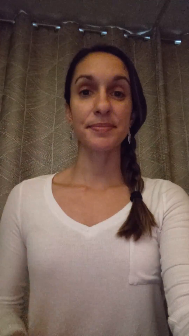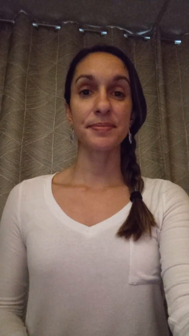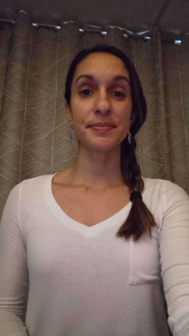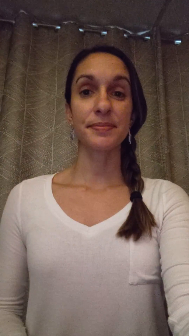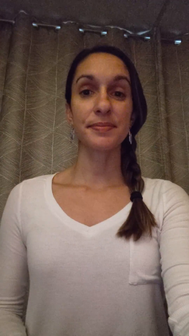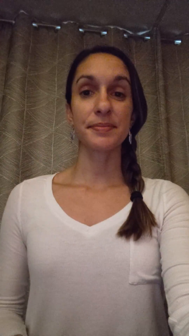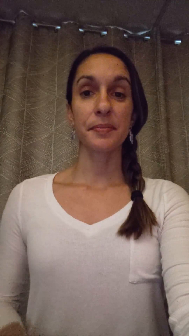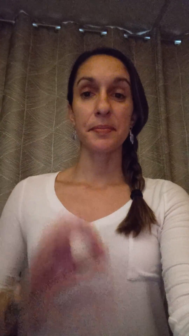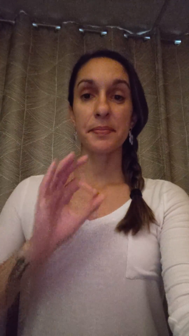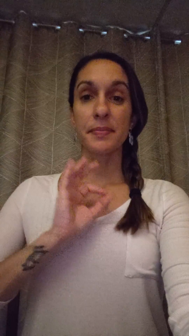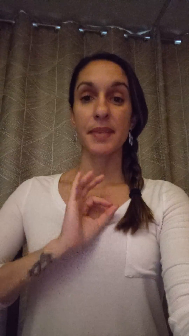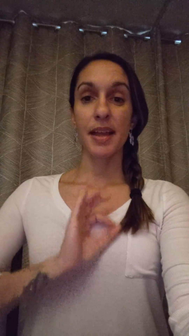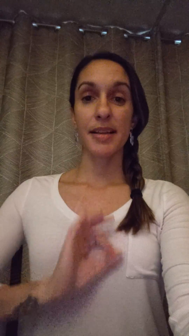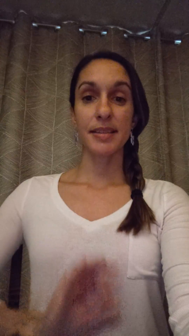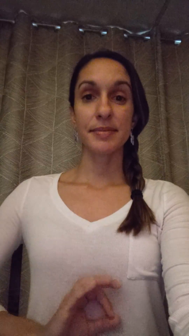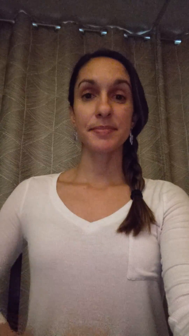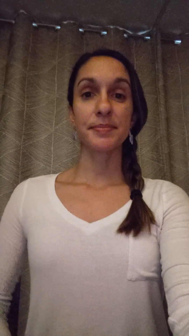button